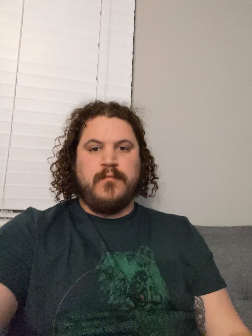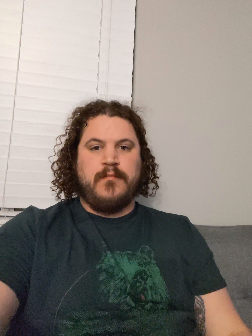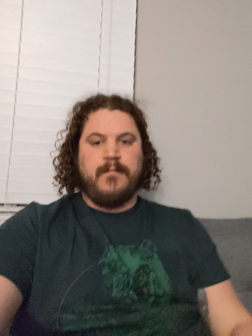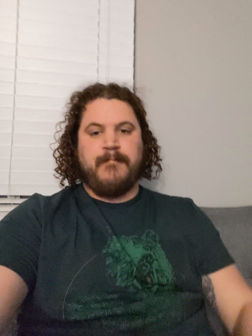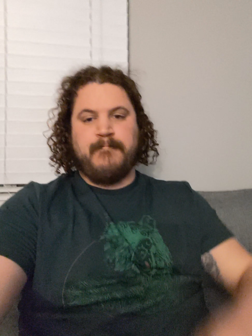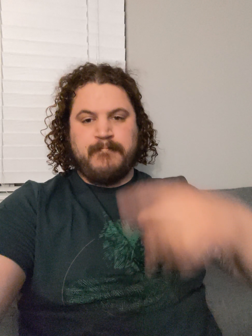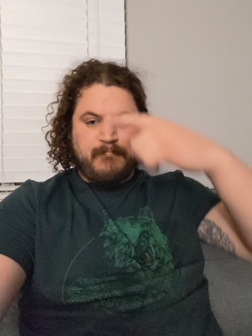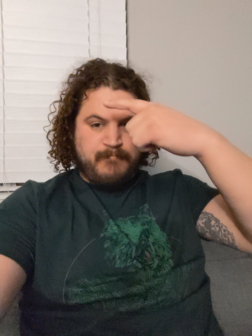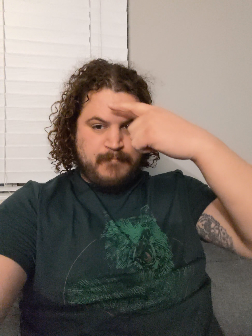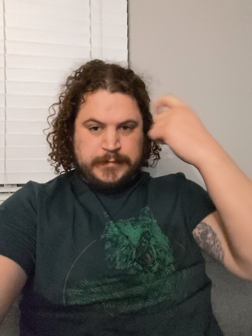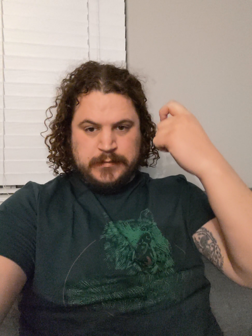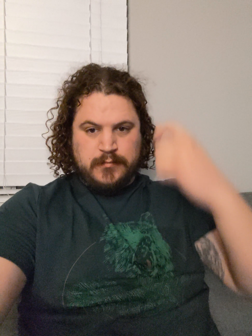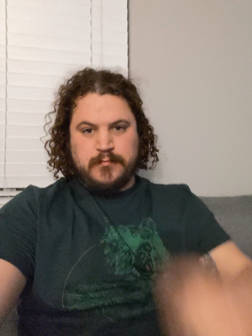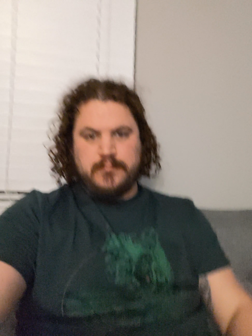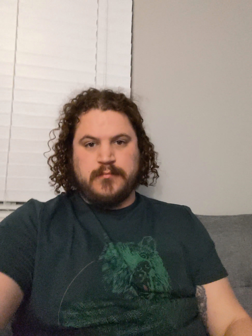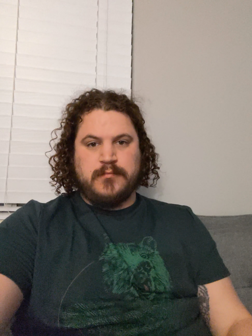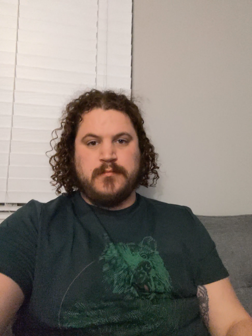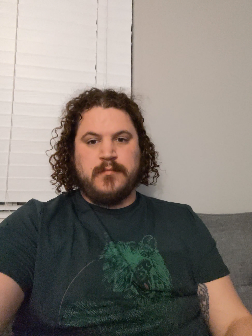because